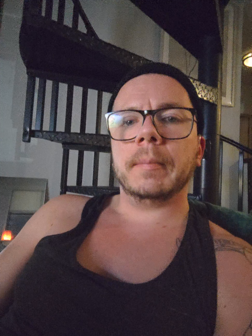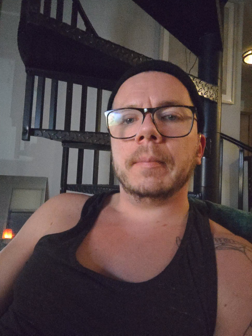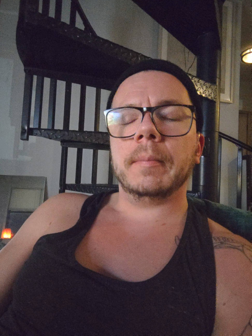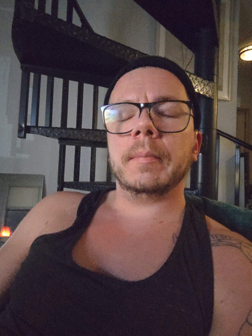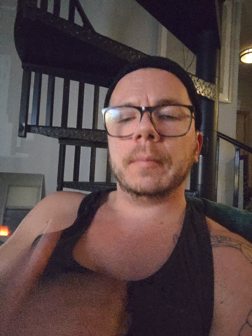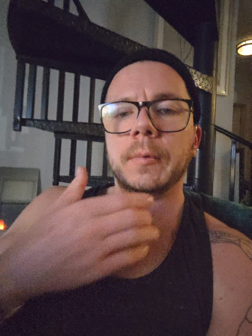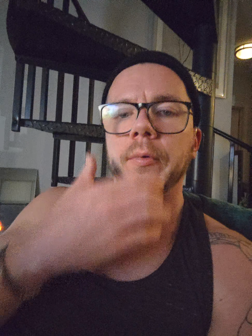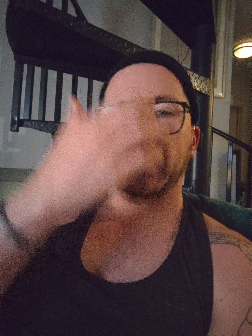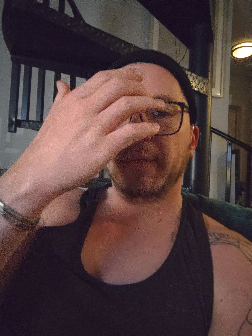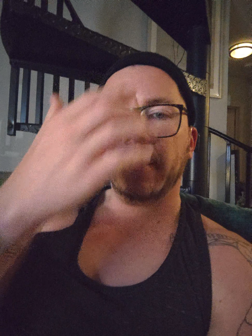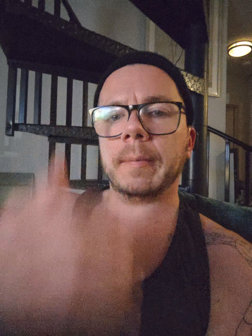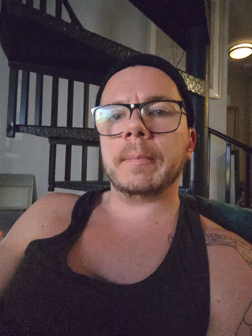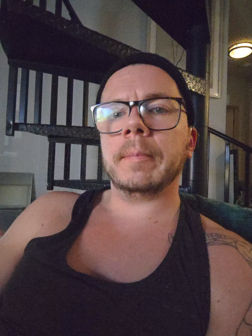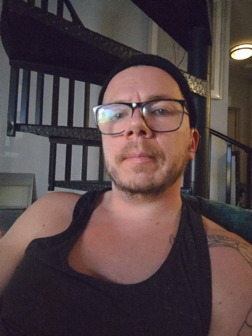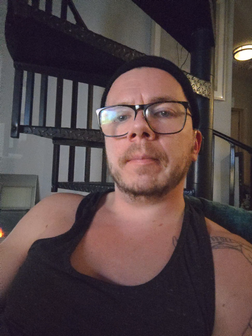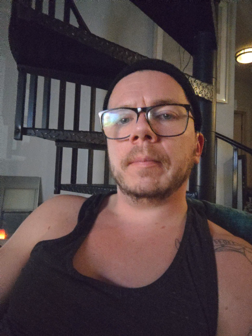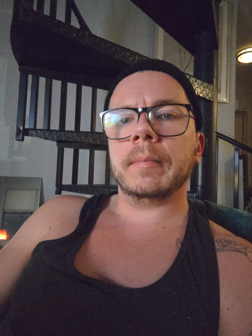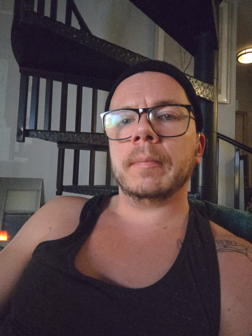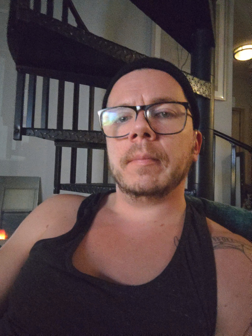giraffe